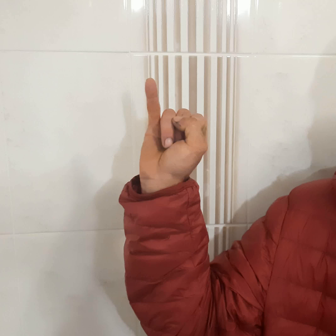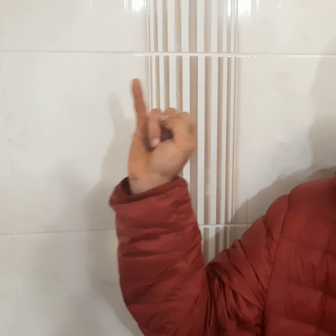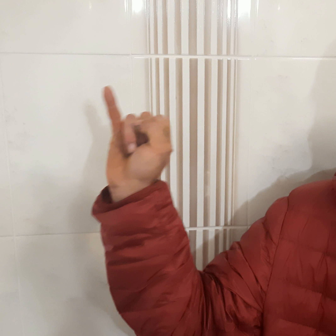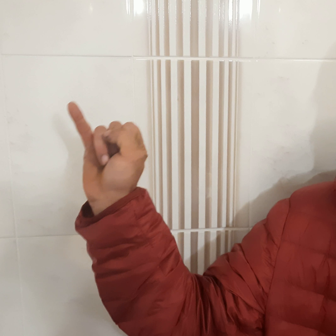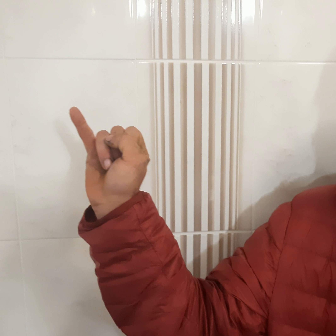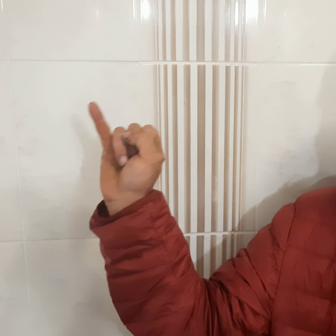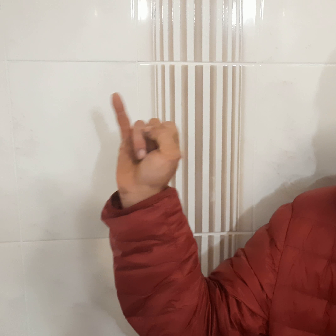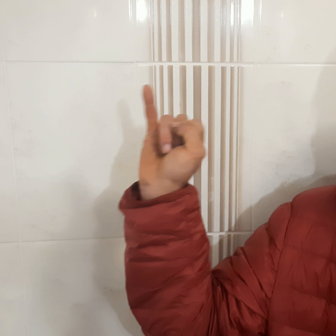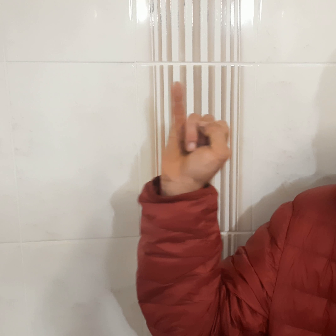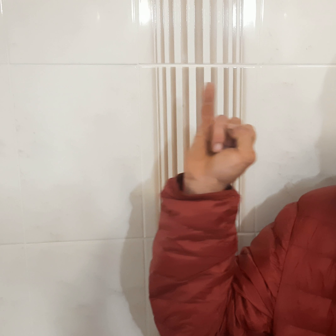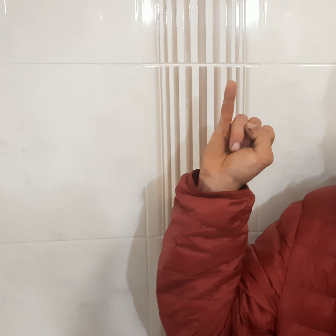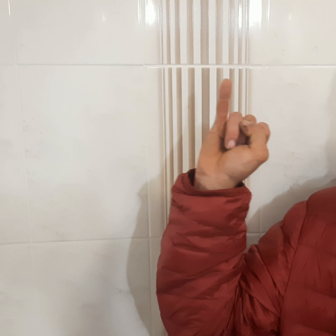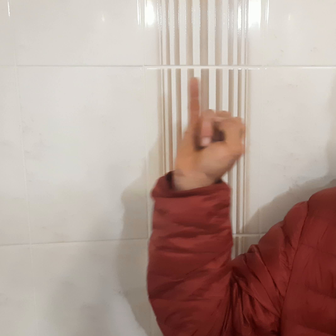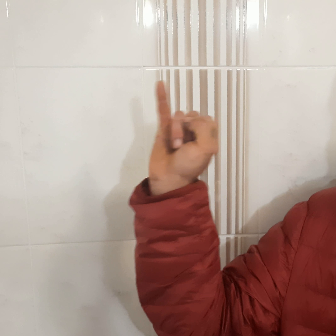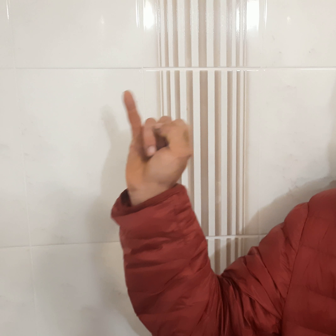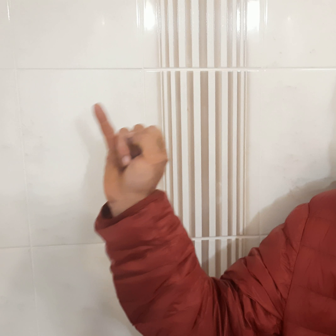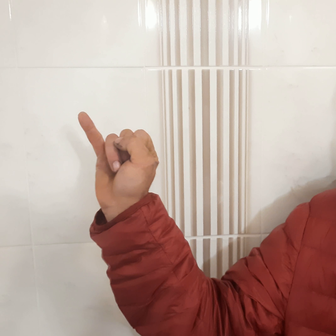Ї